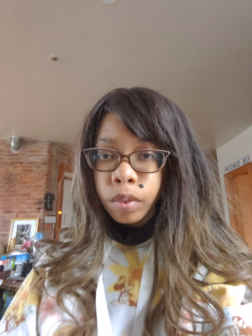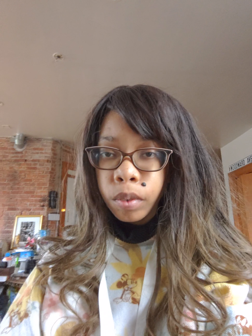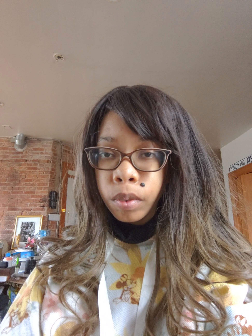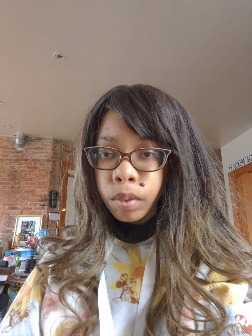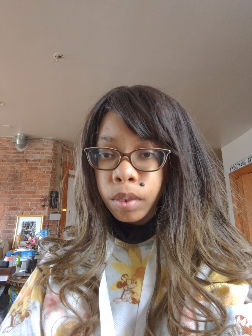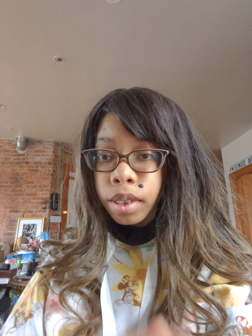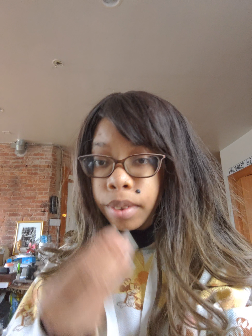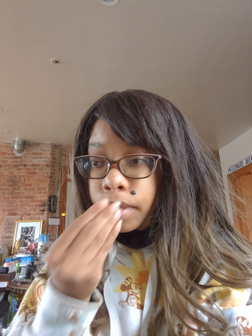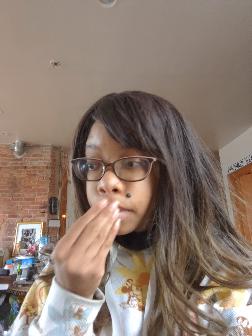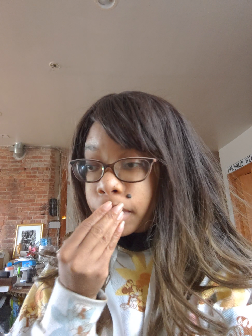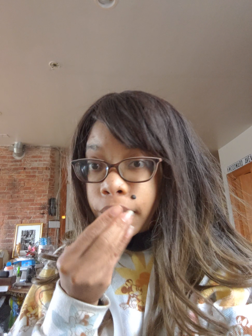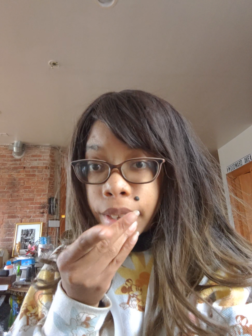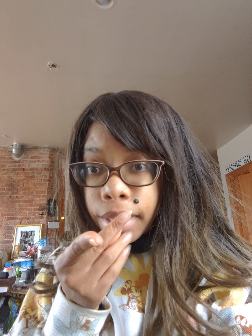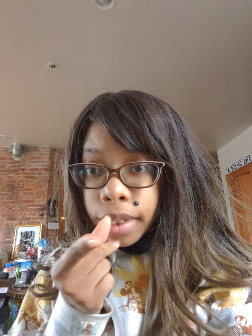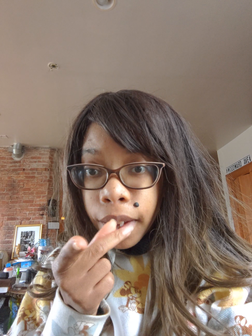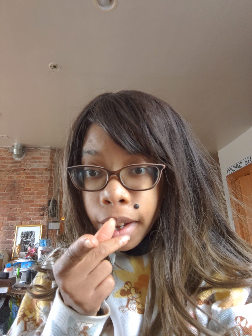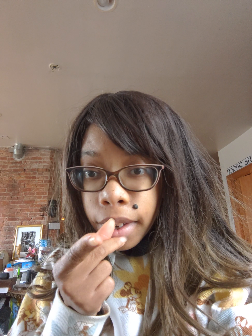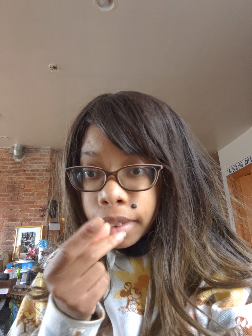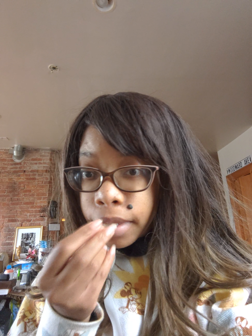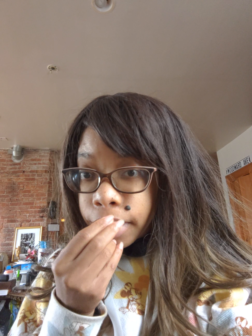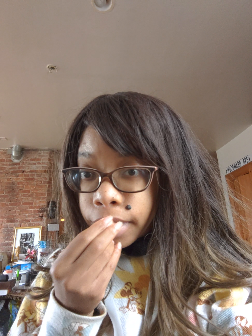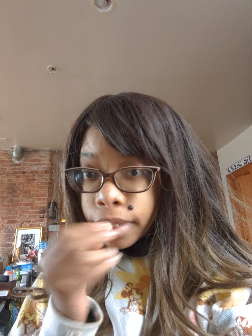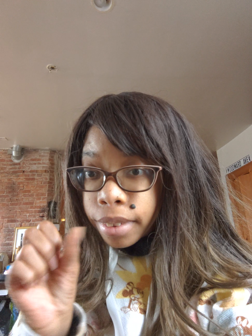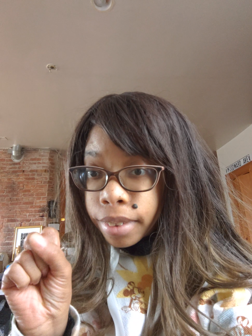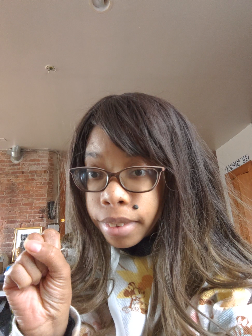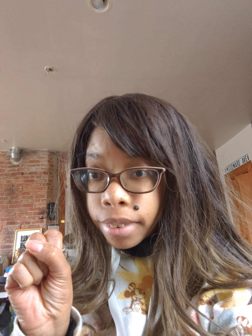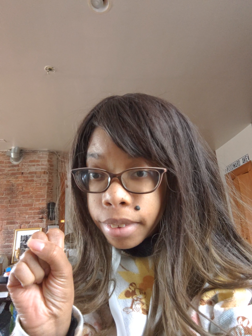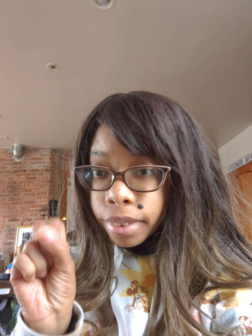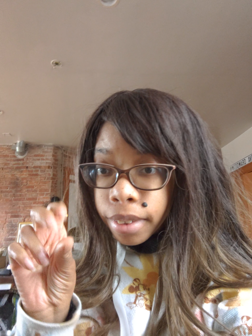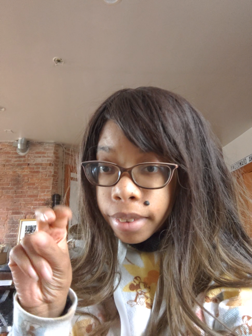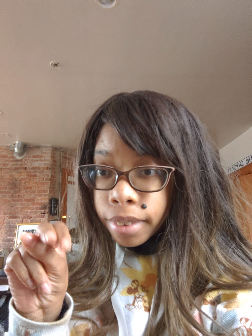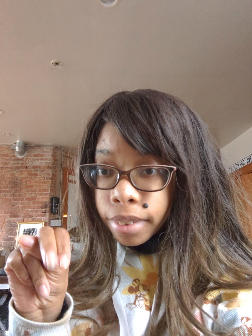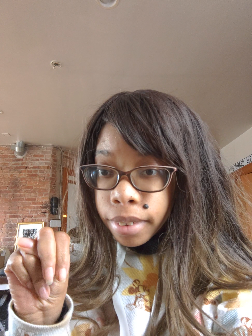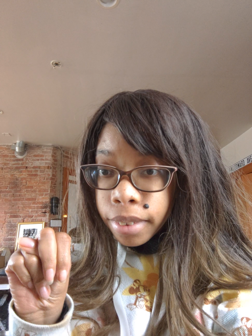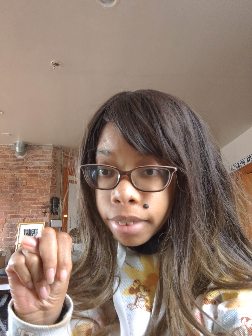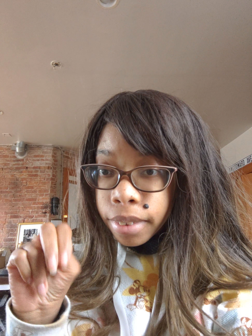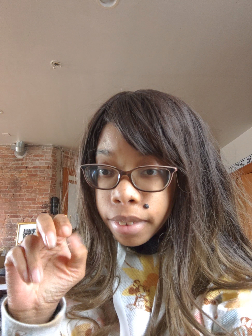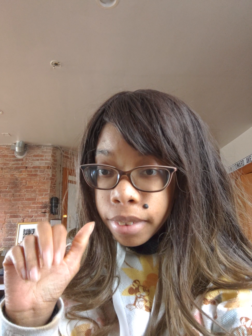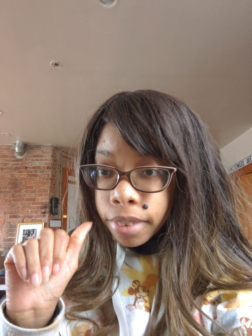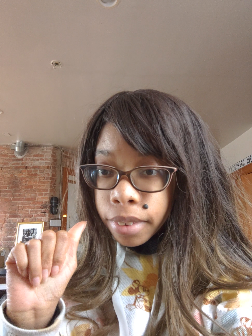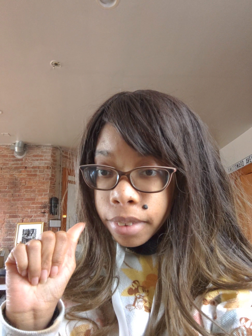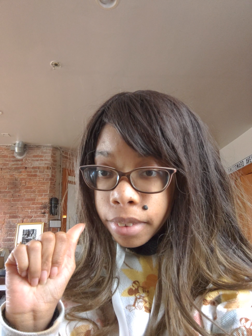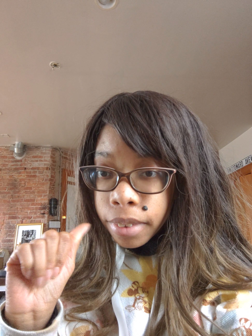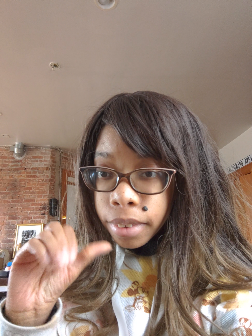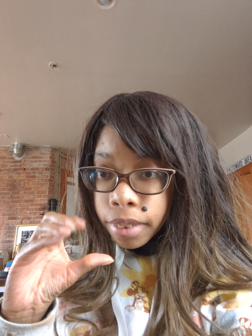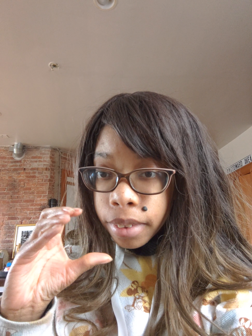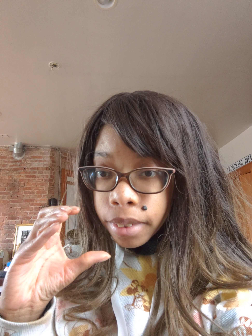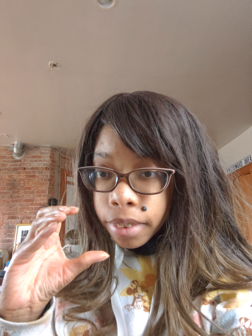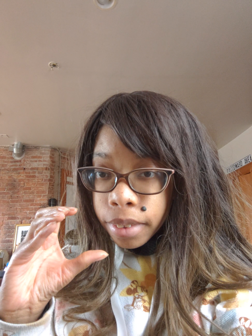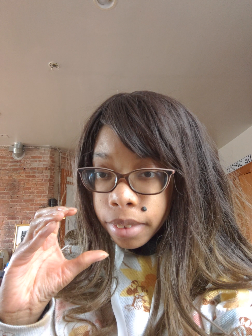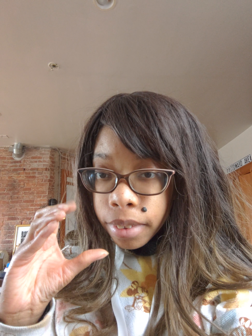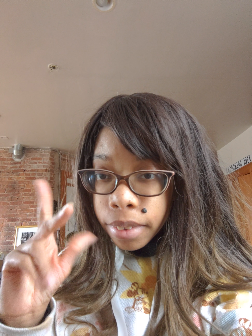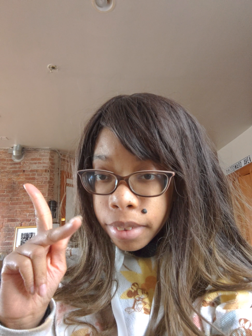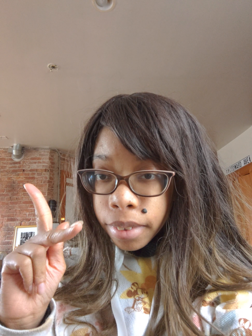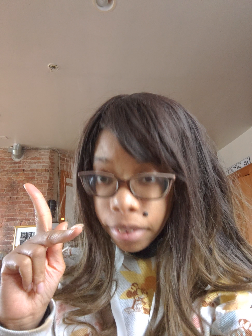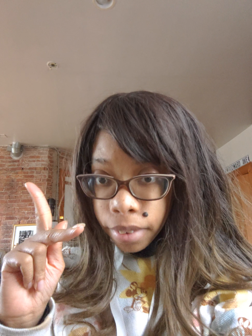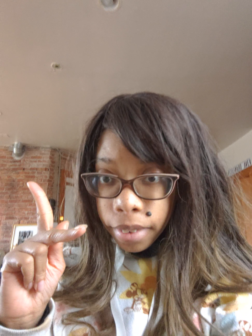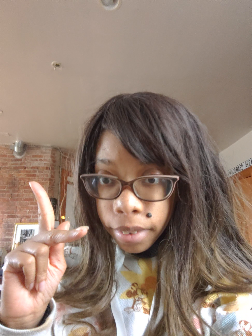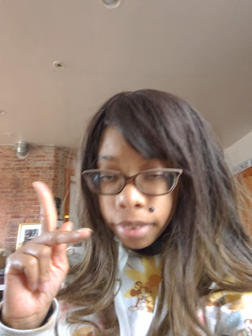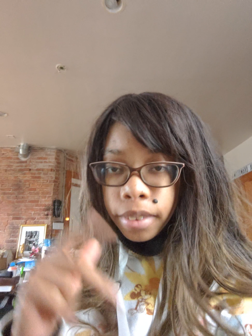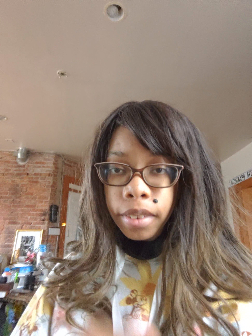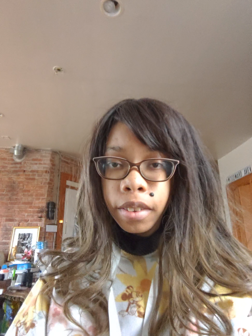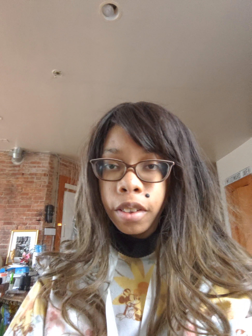snack